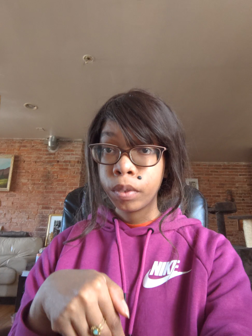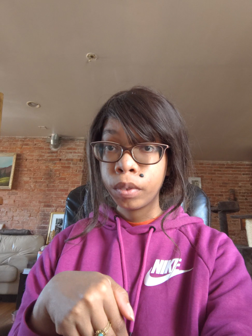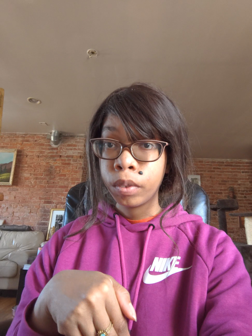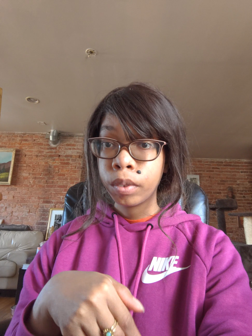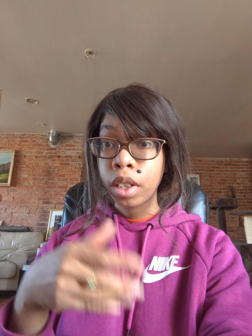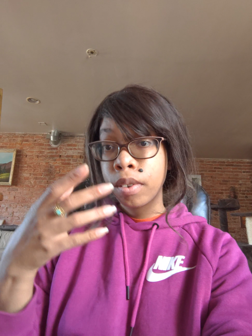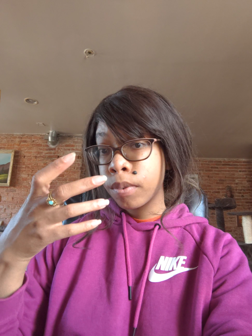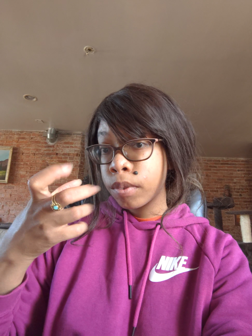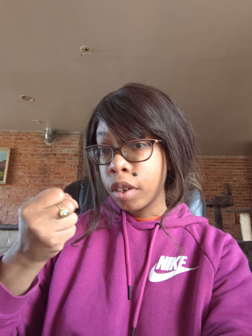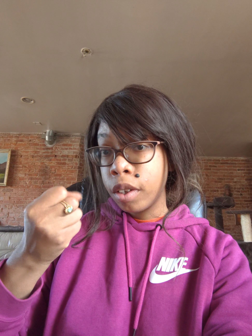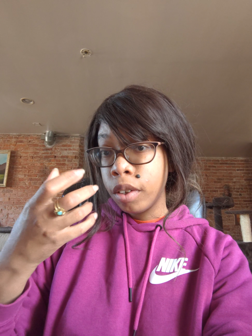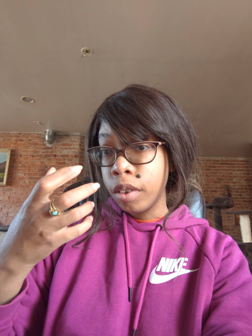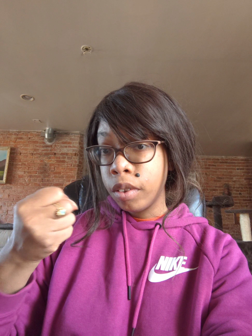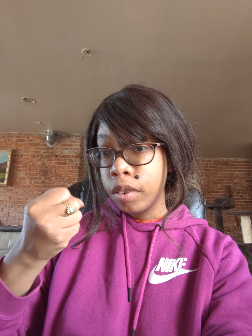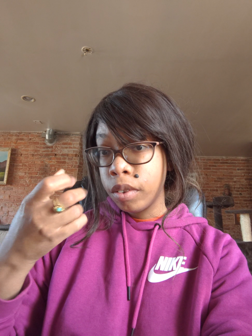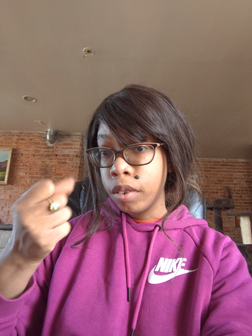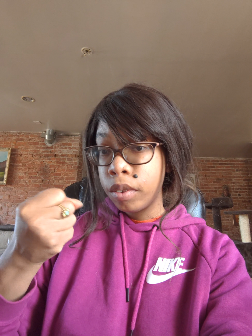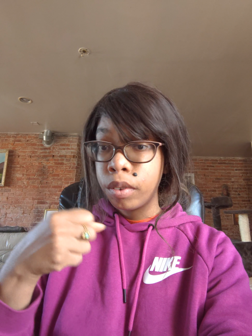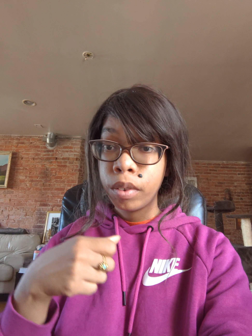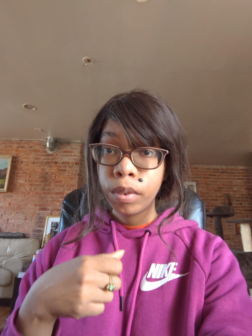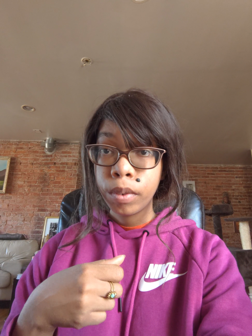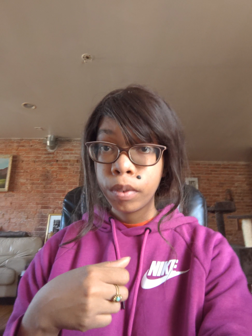milk